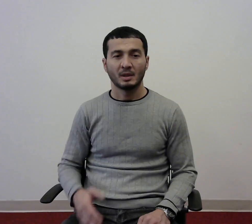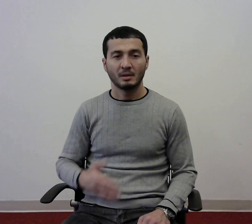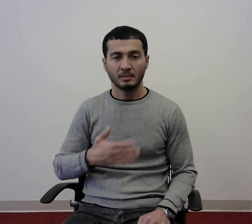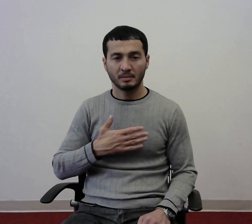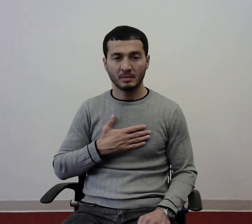mən